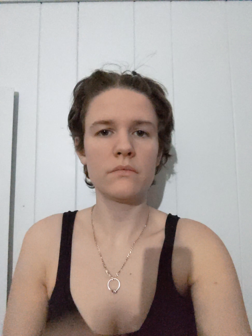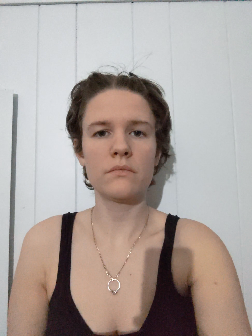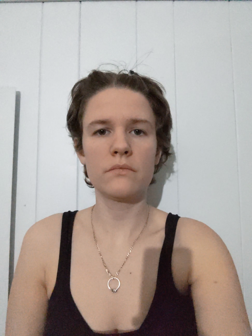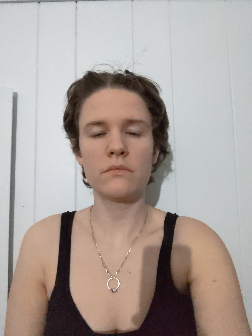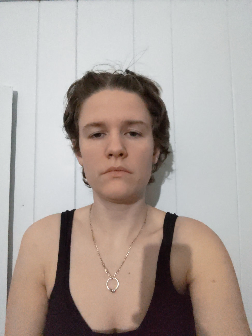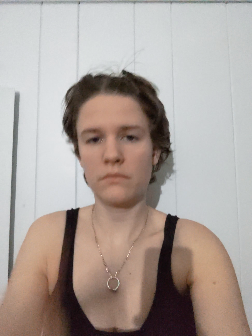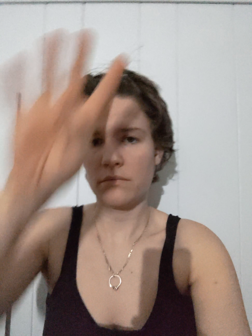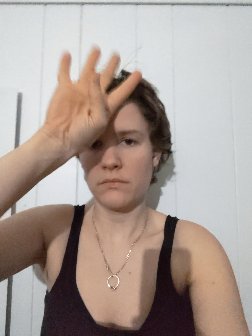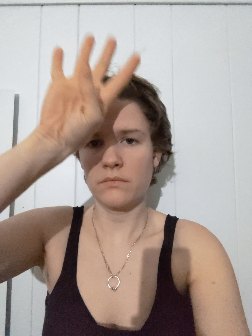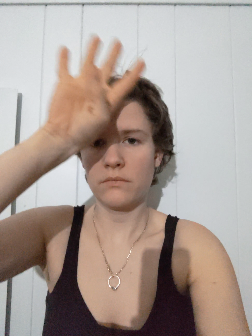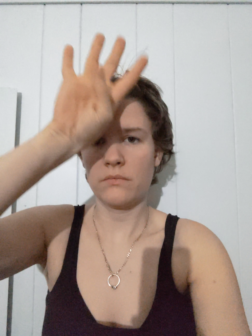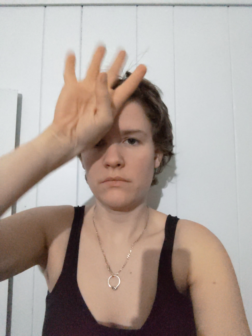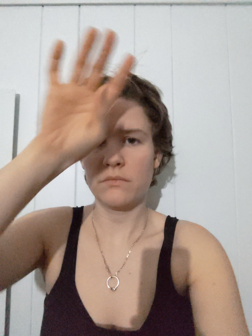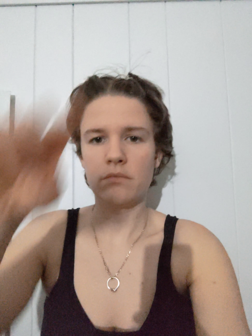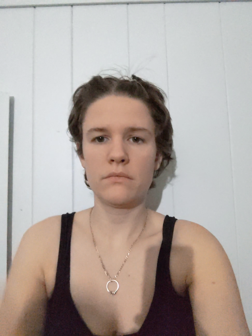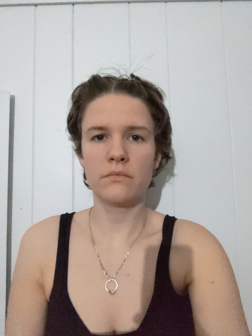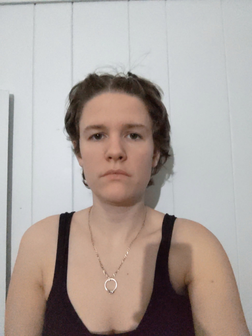fireman